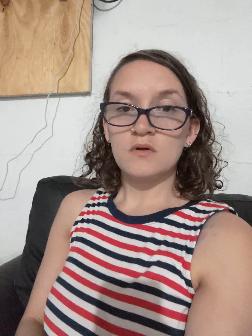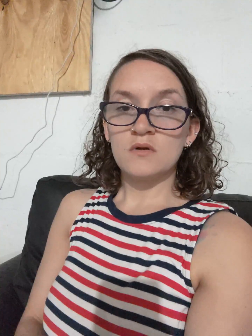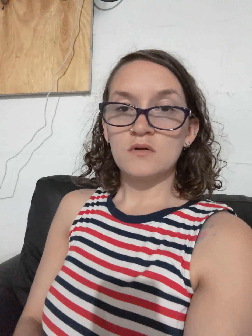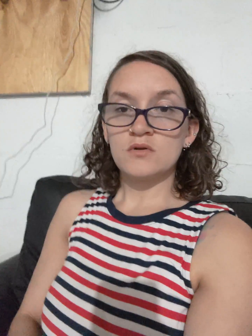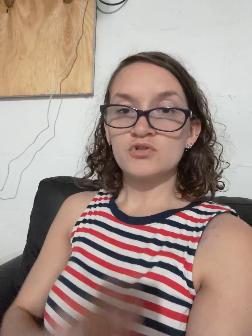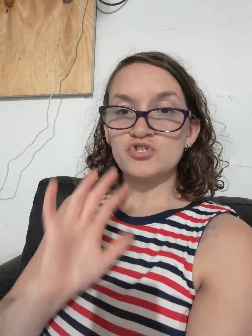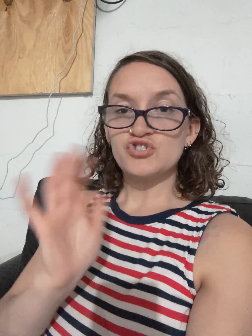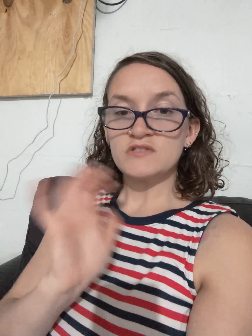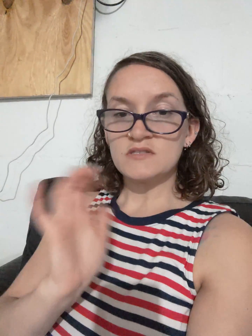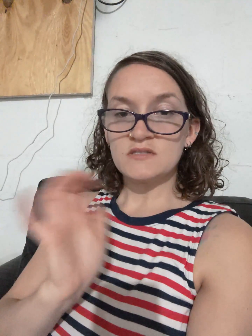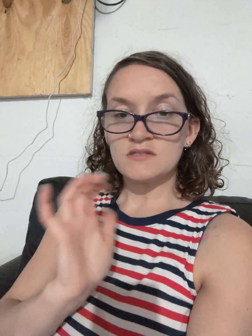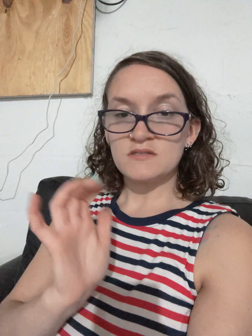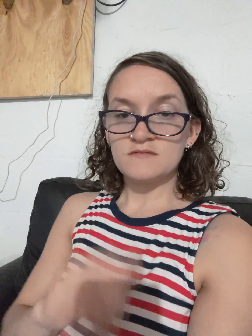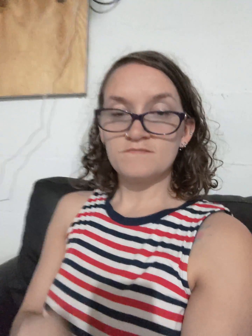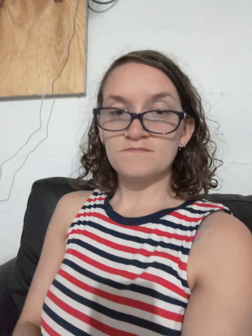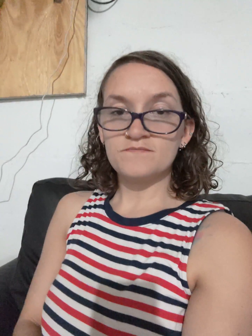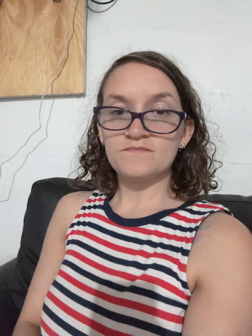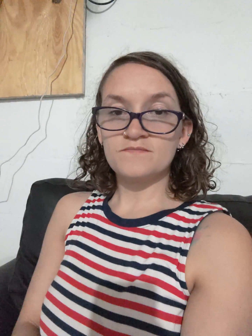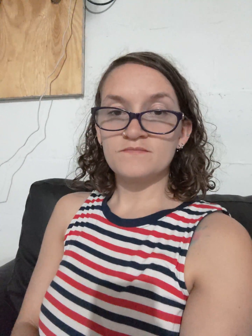cheese